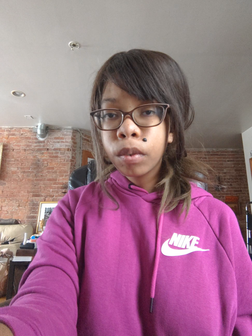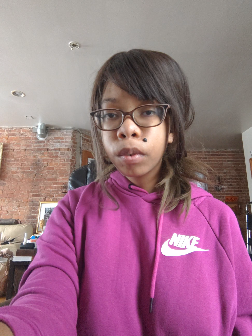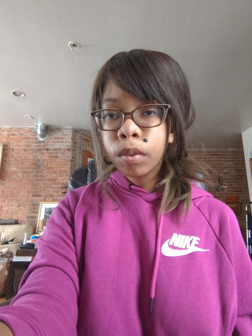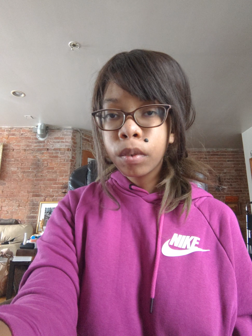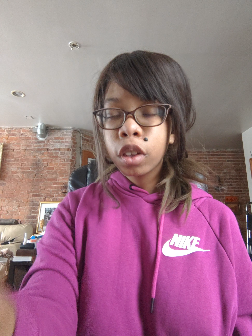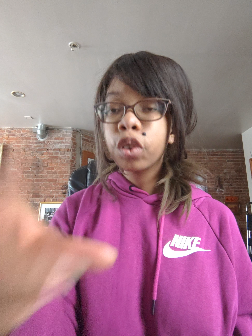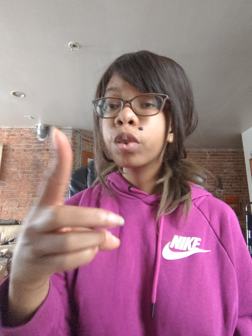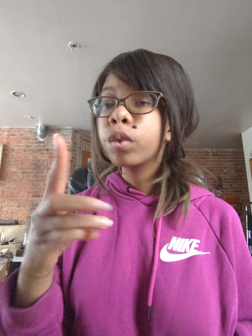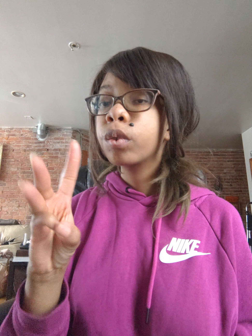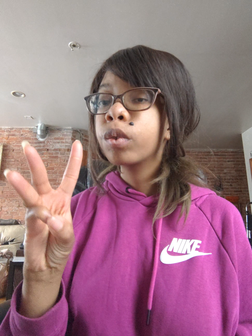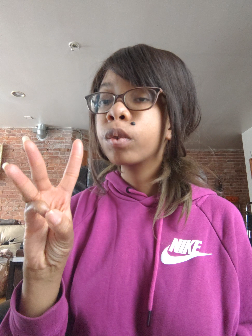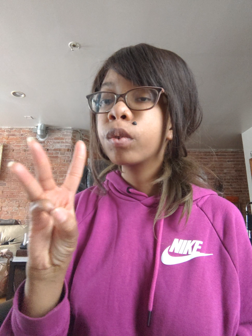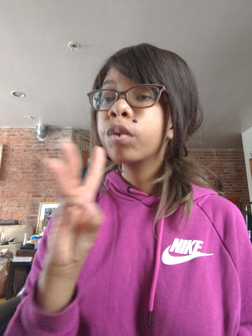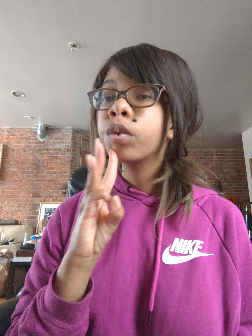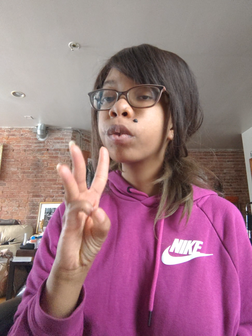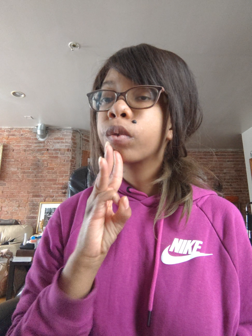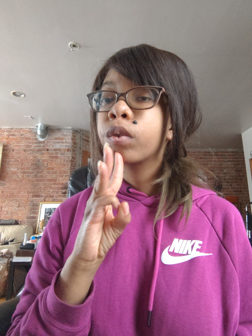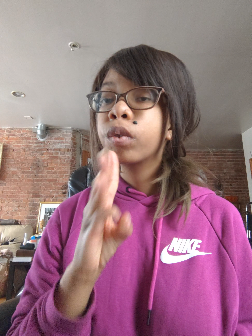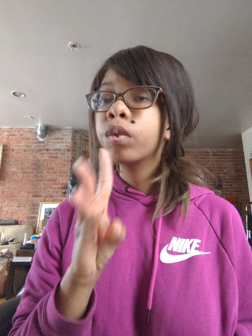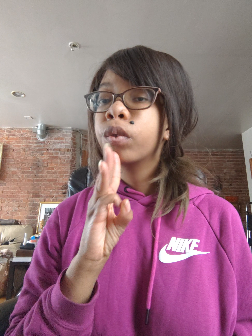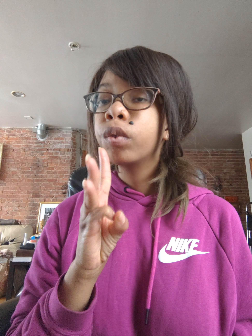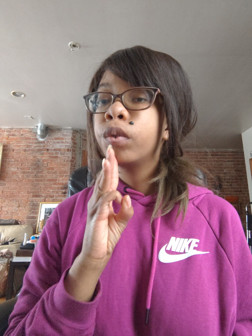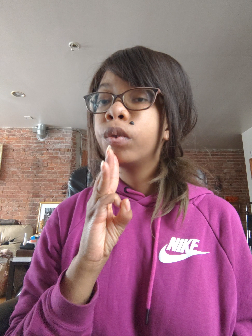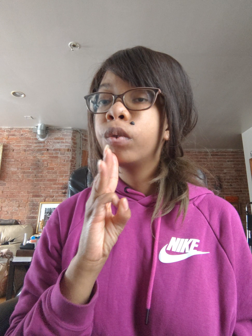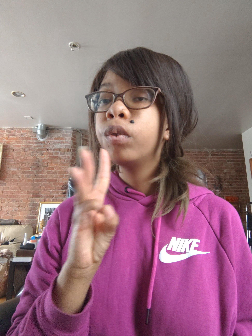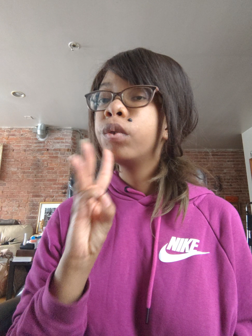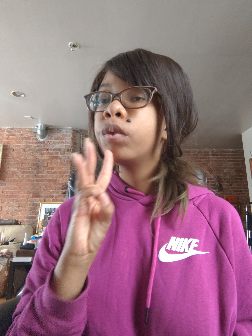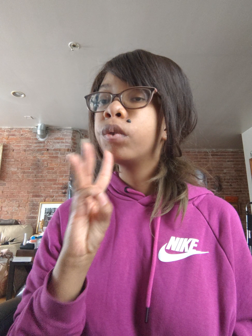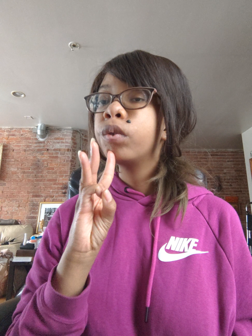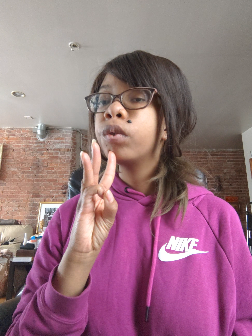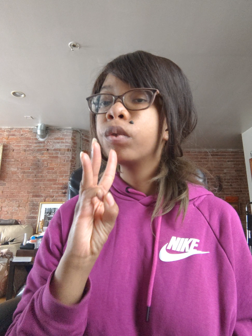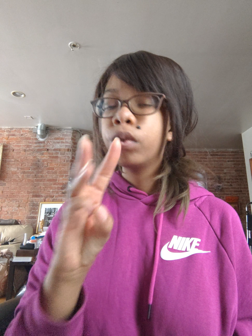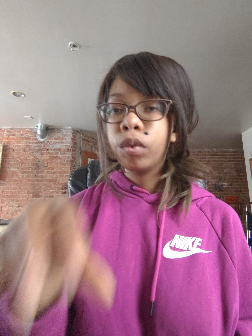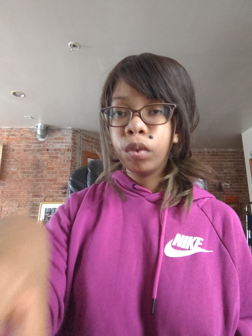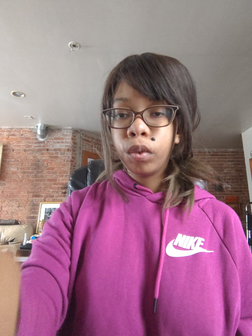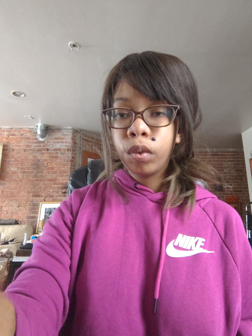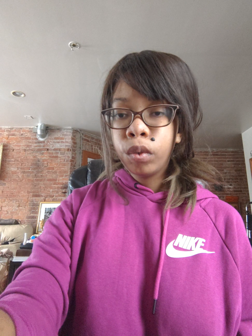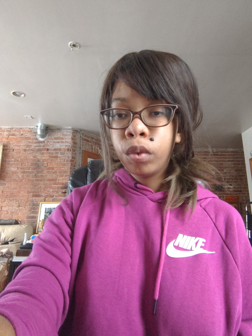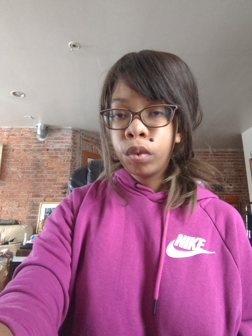water